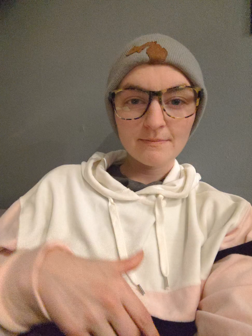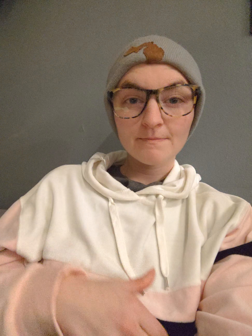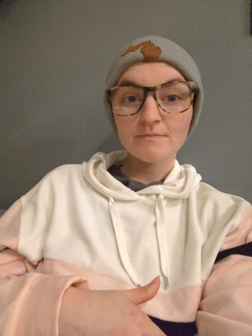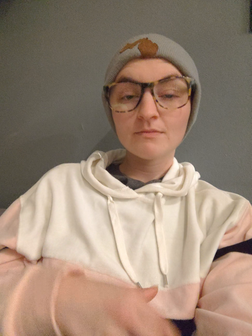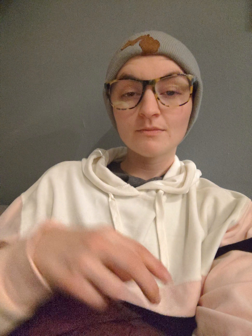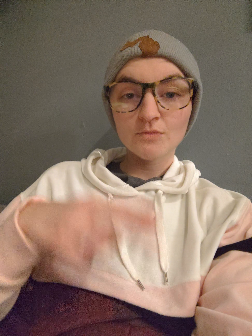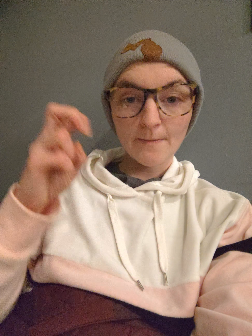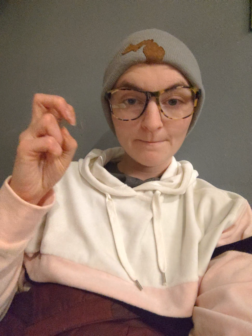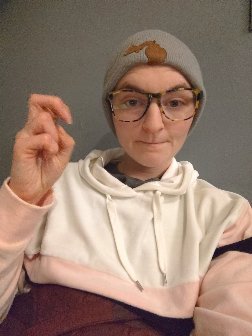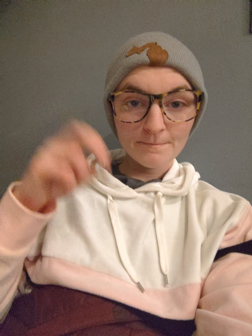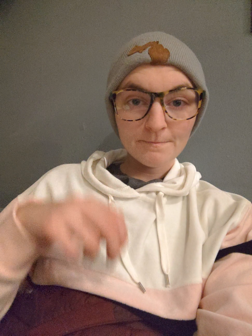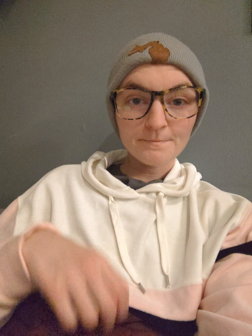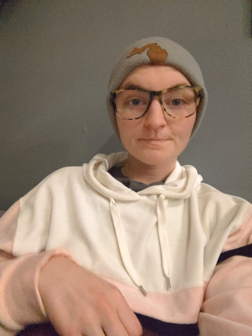jump